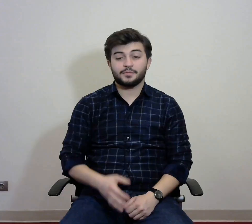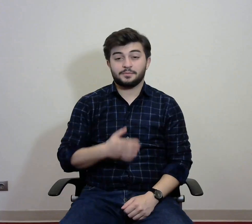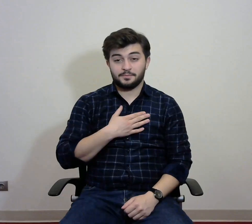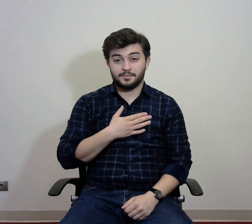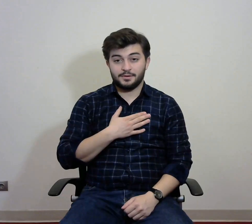mənə